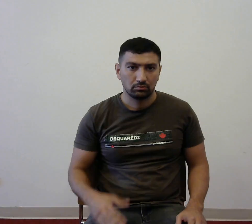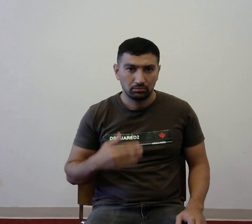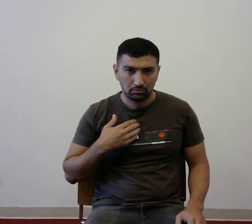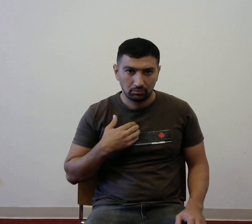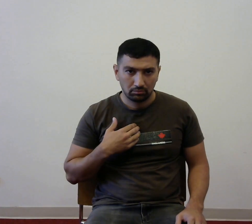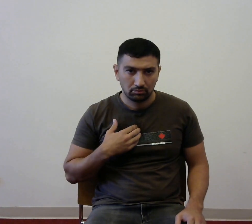mən